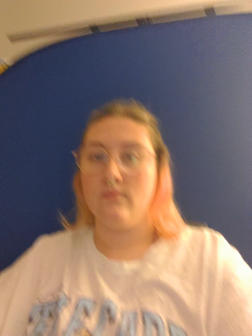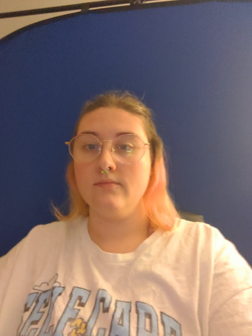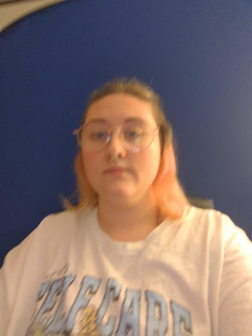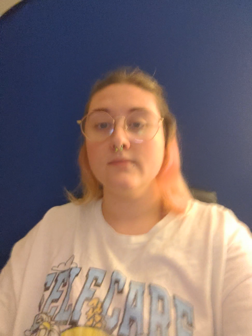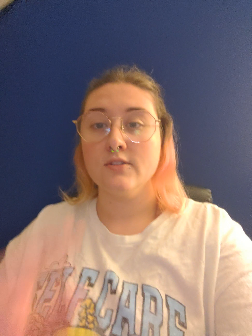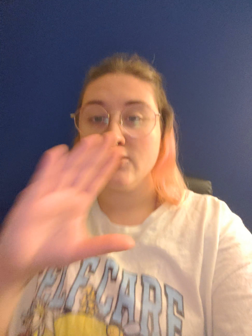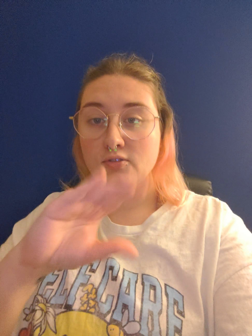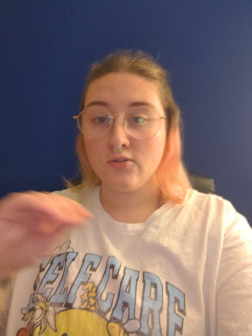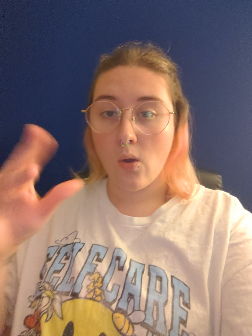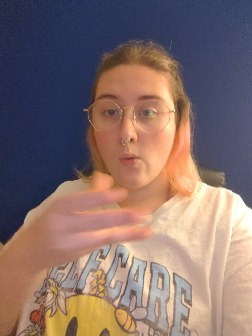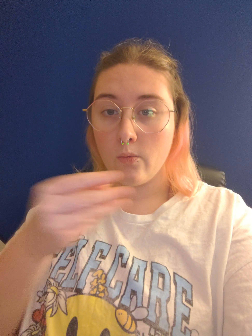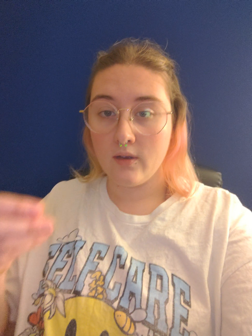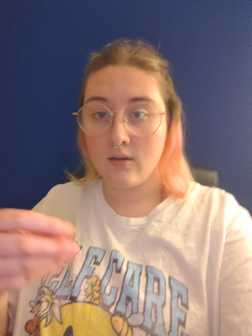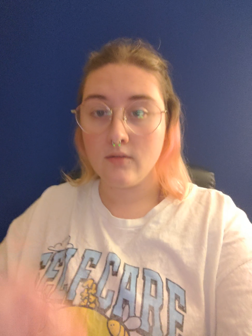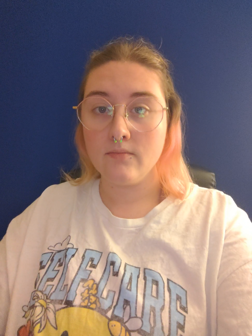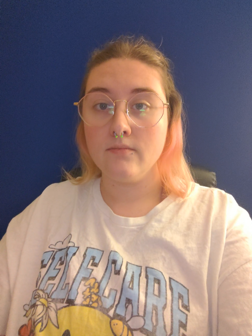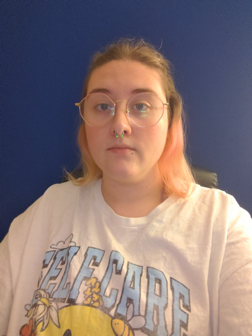story